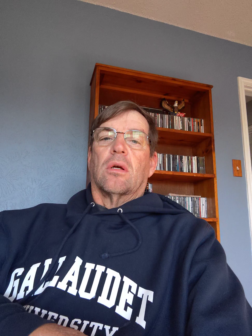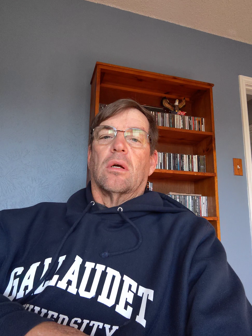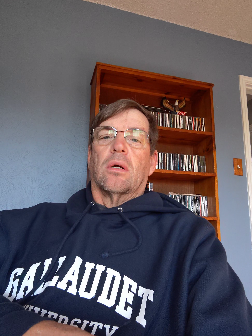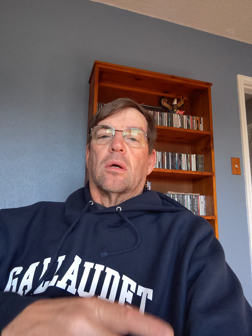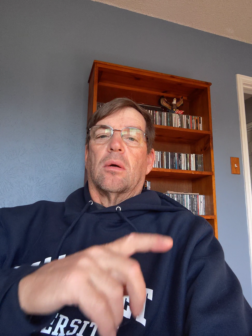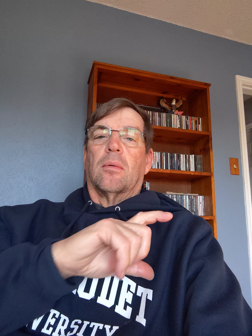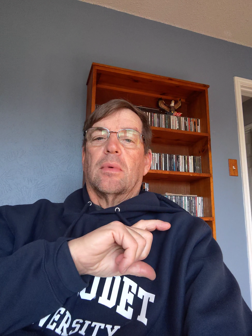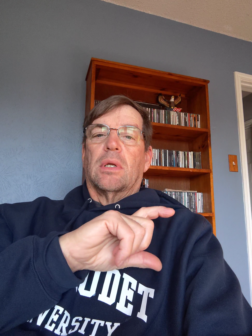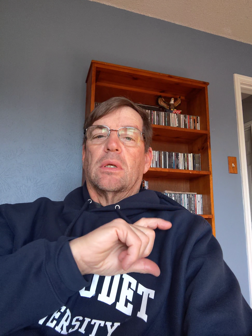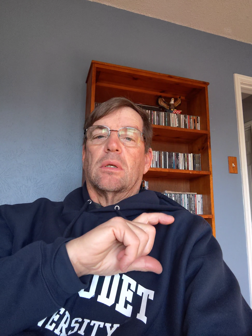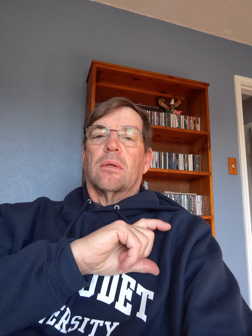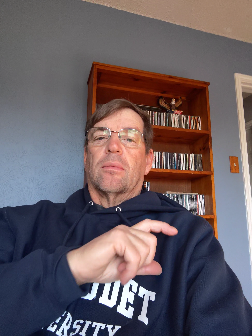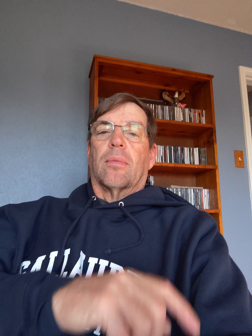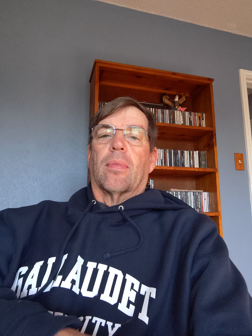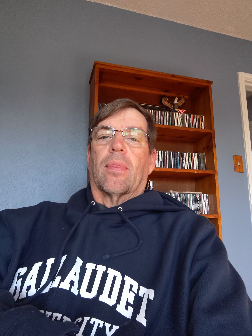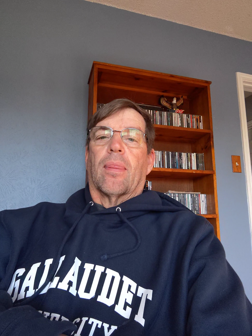police